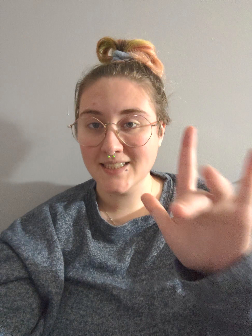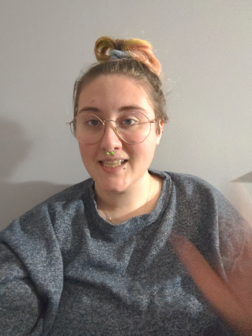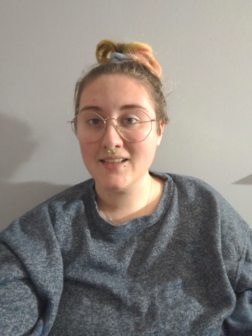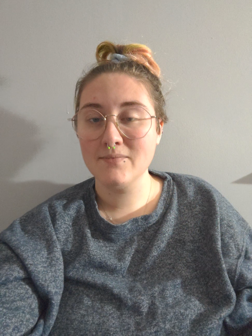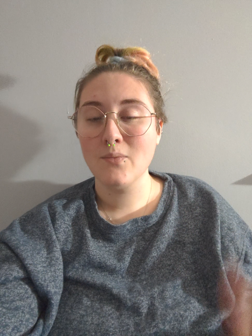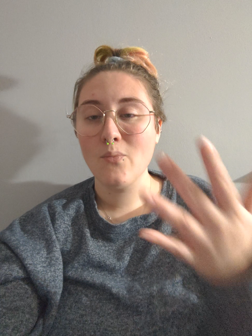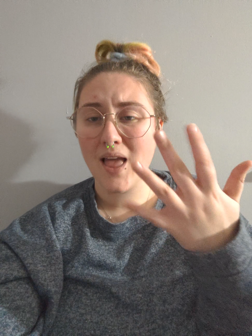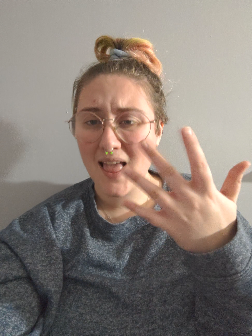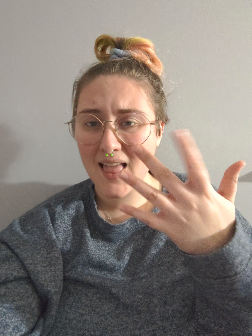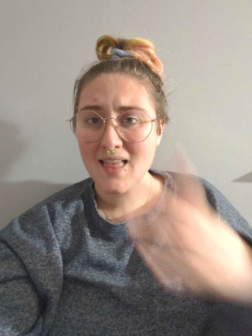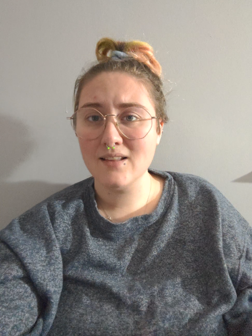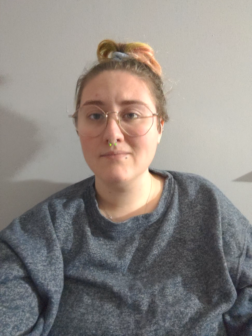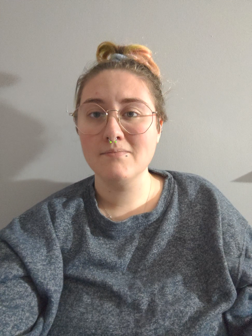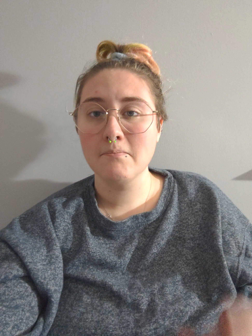wait